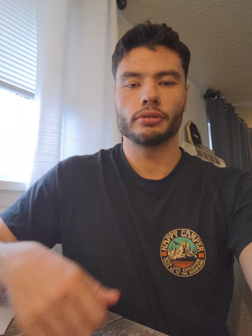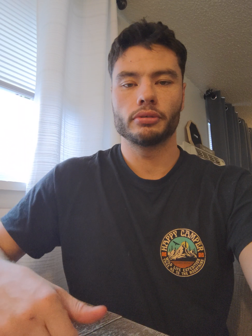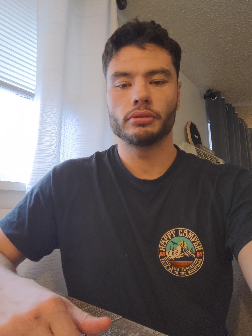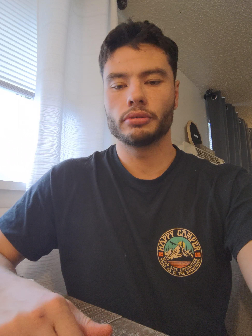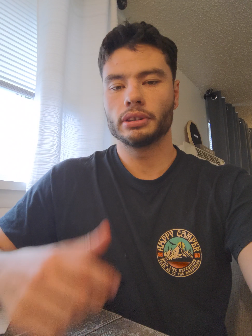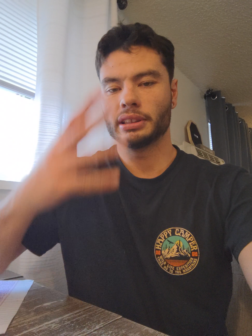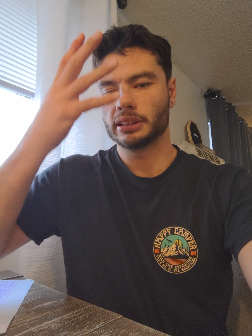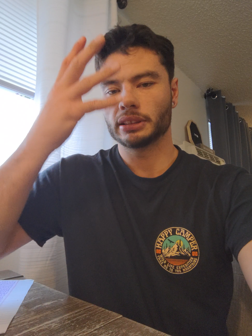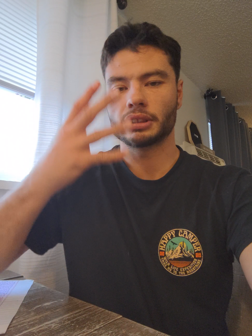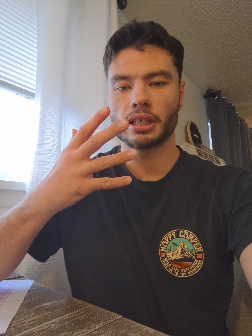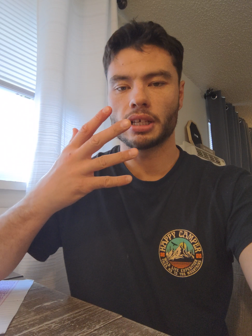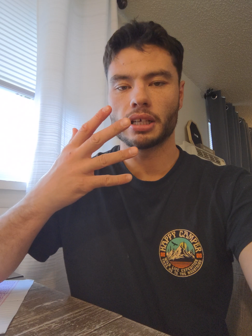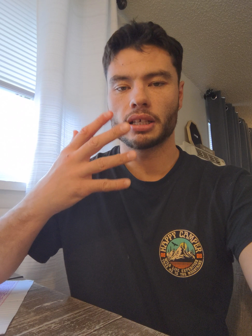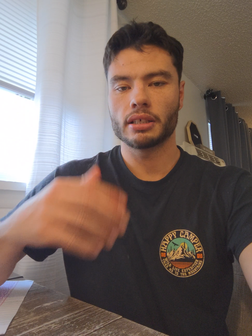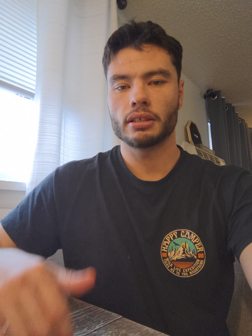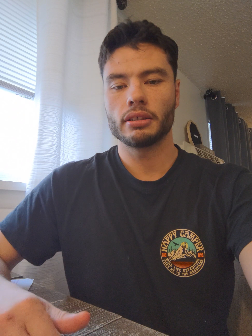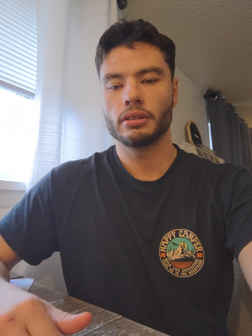sad